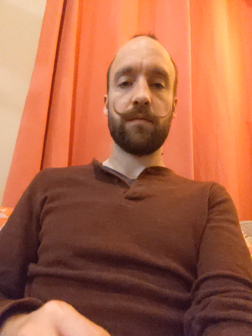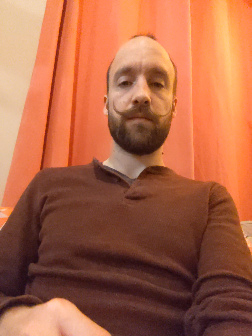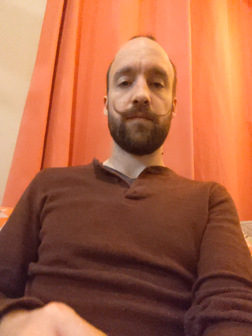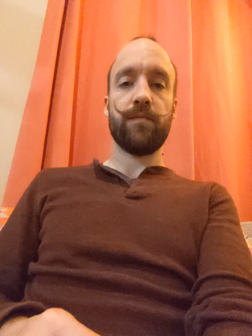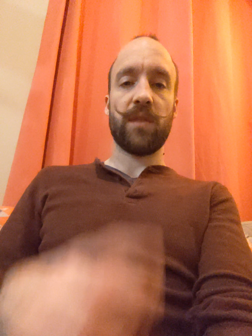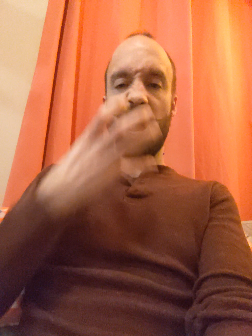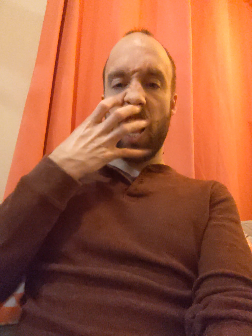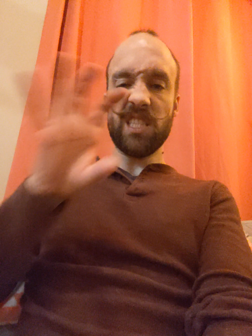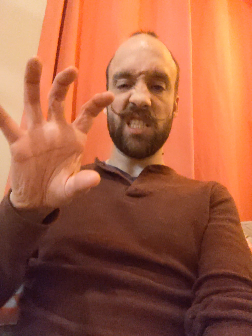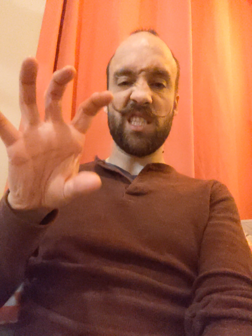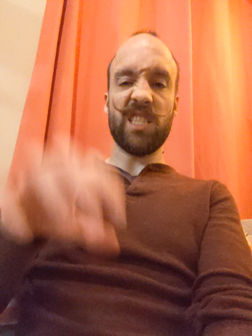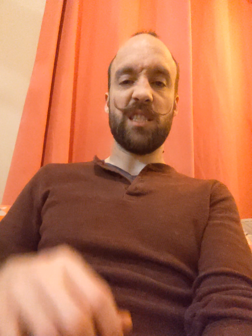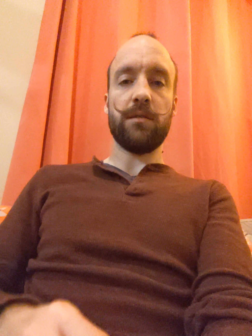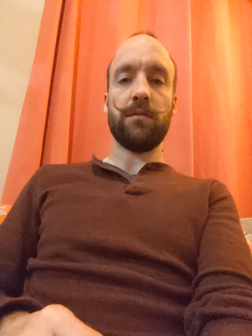hot